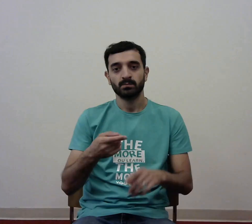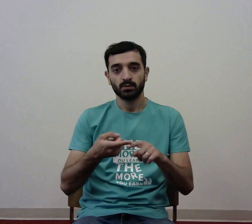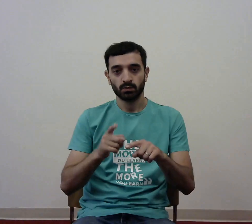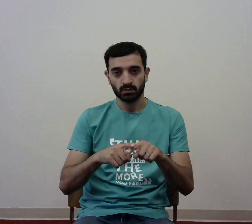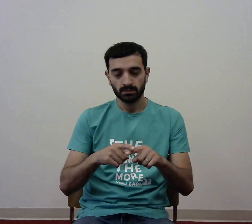bu